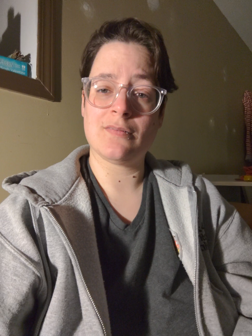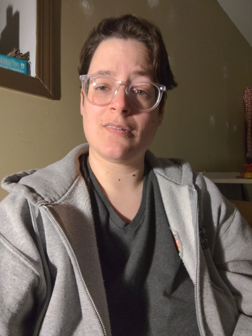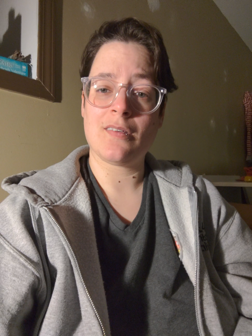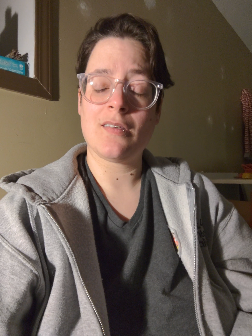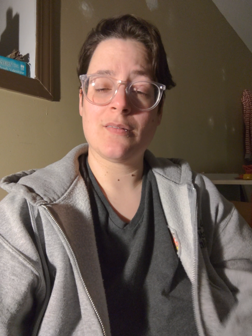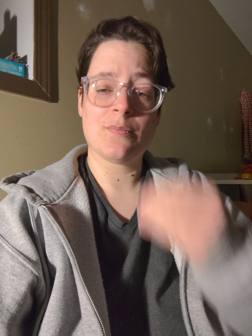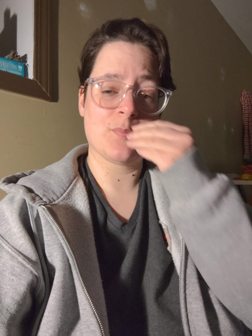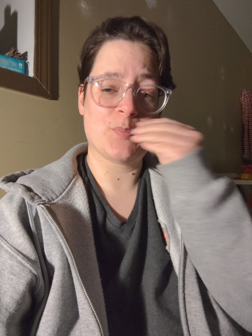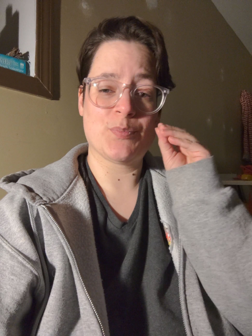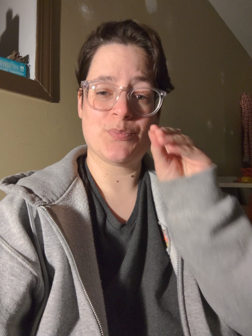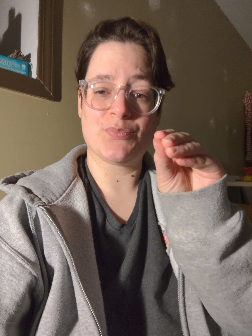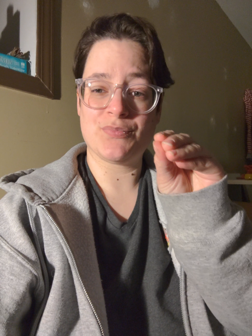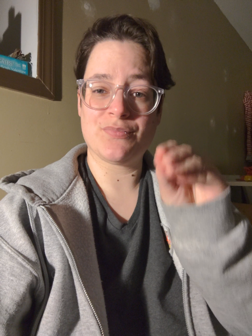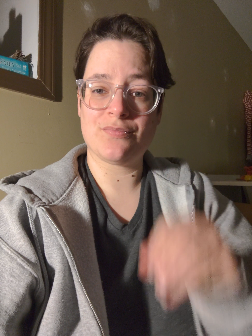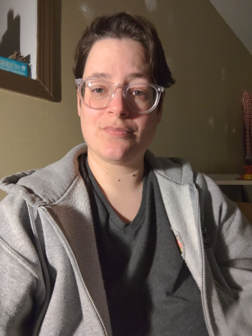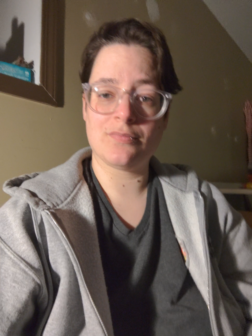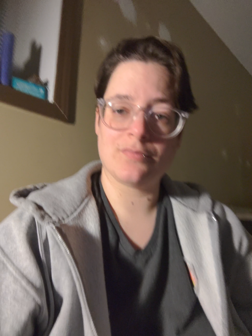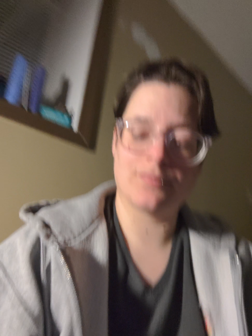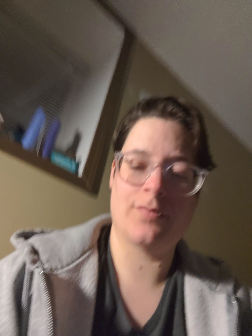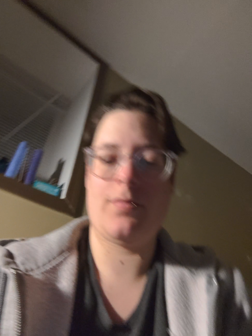kiss